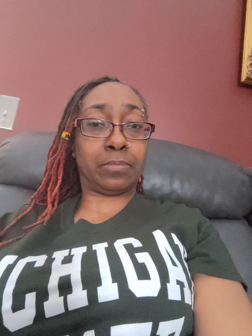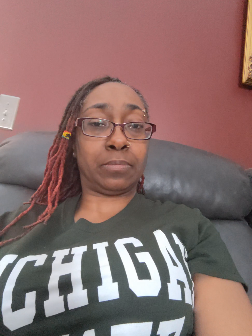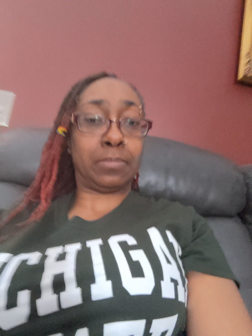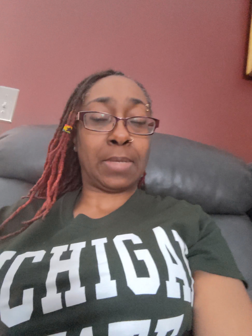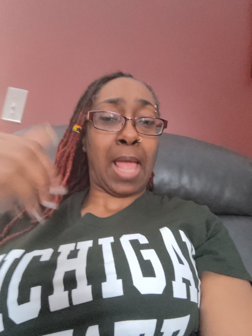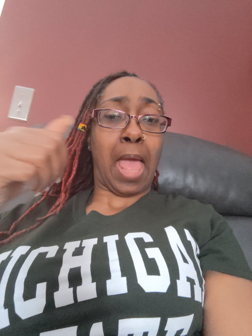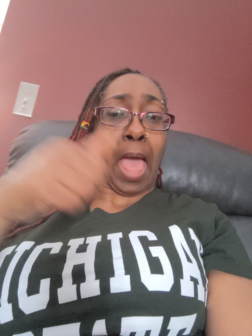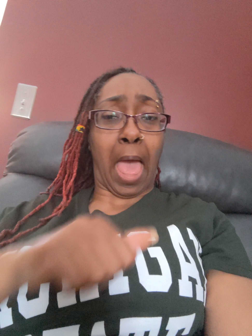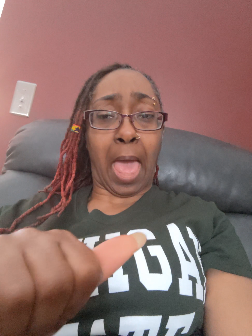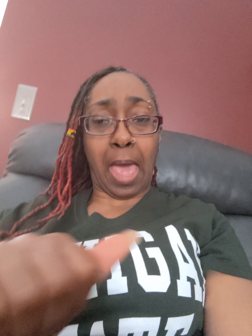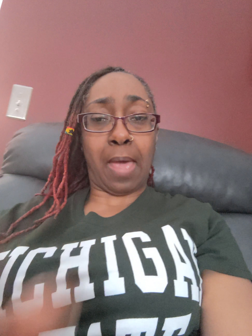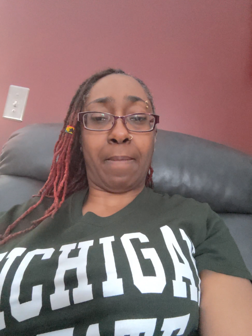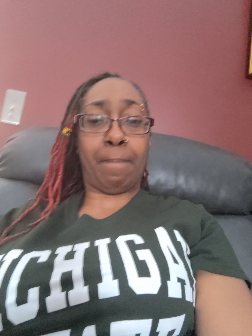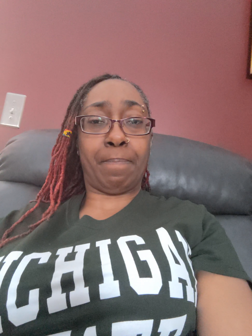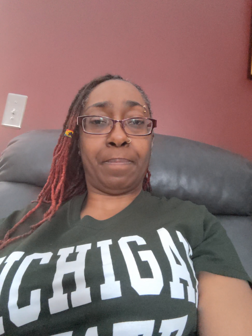hide